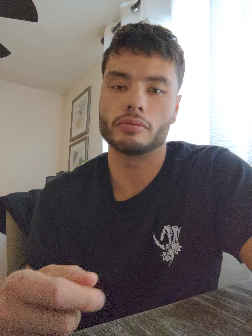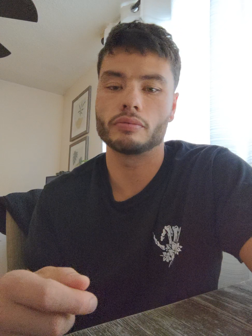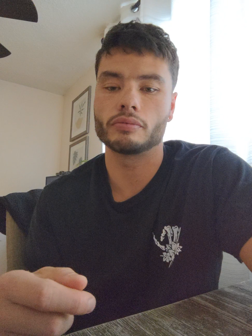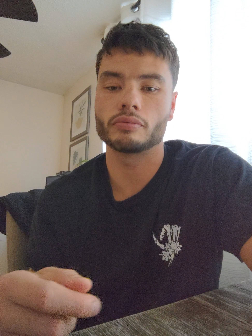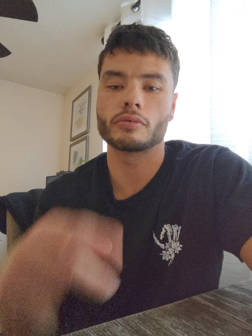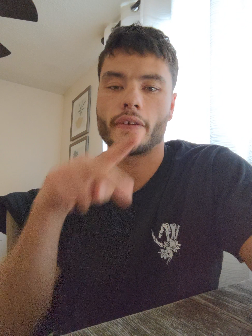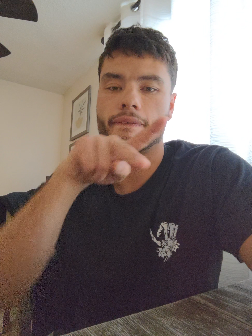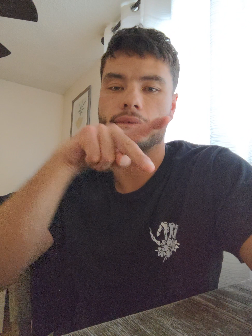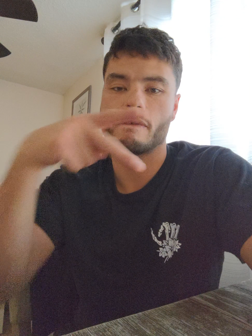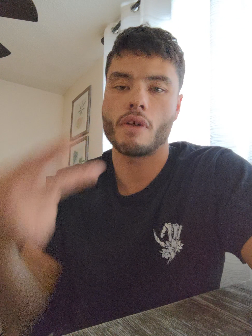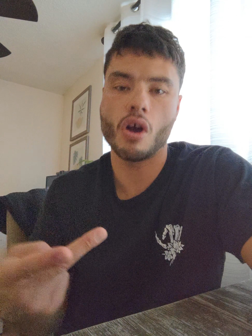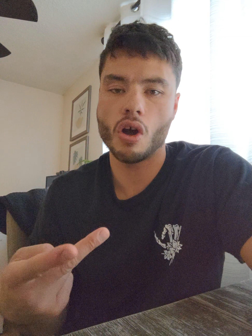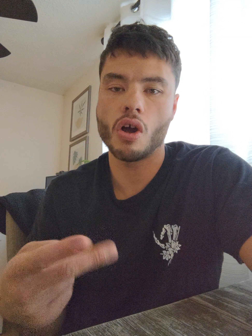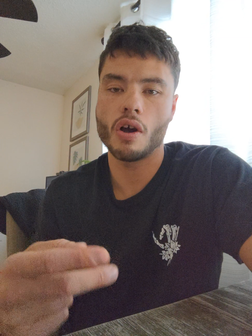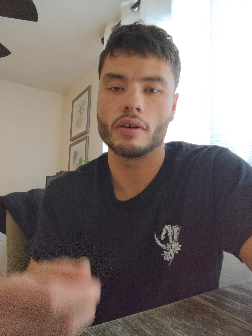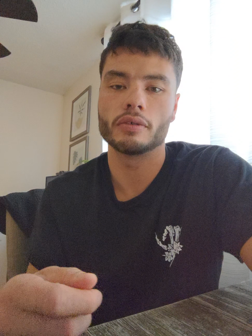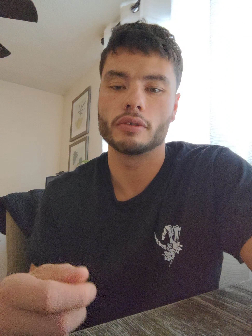fall